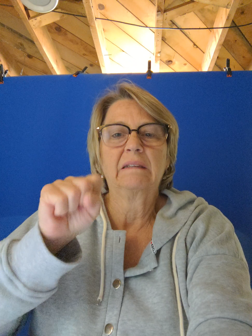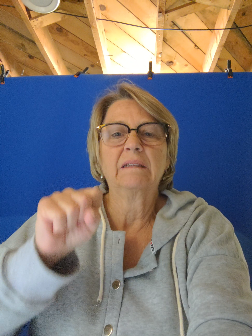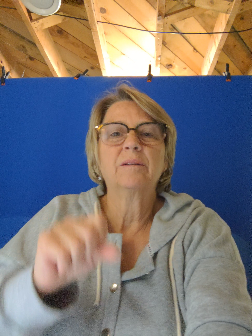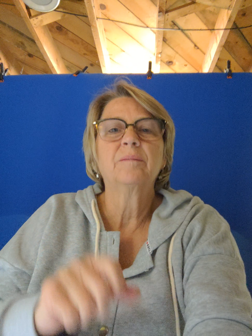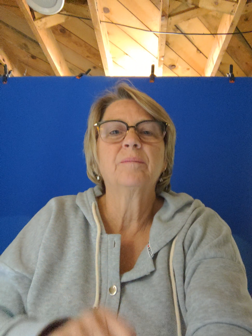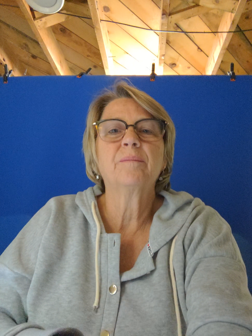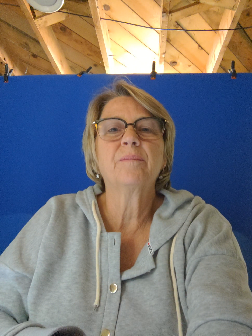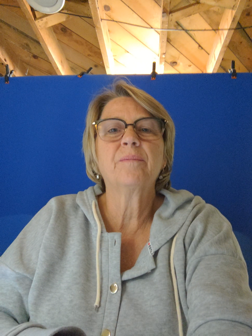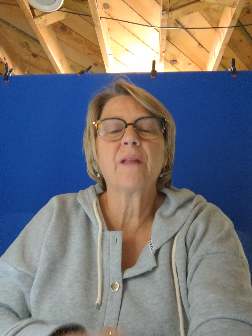jeans